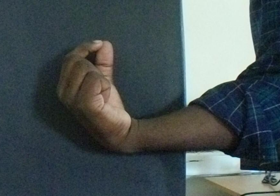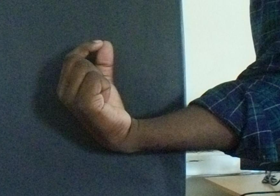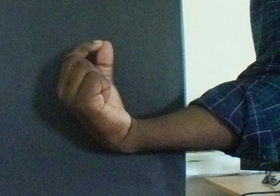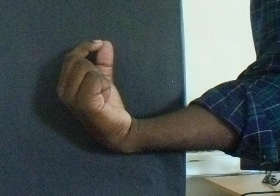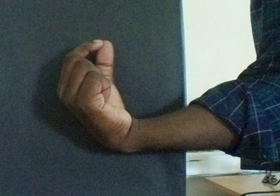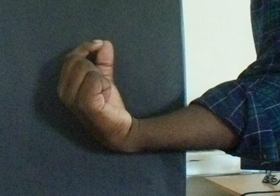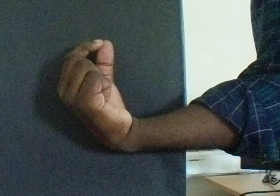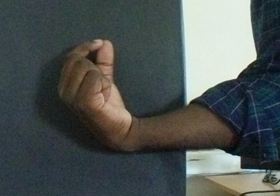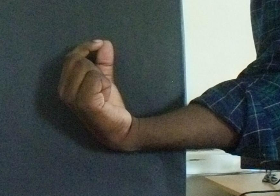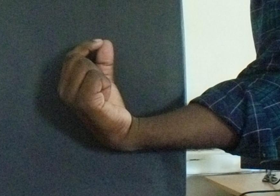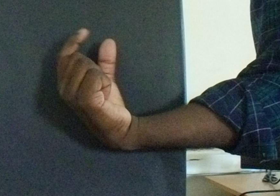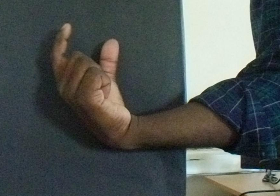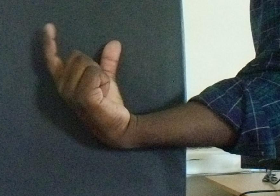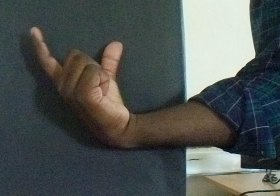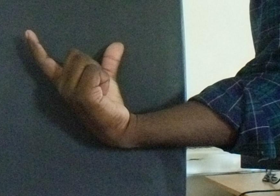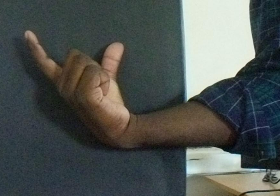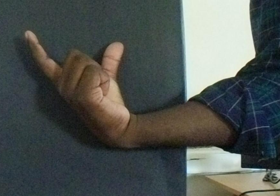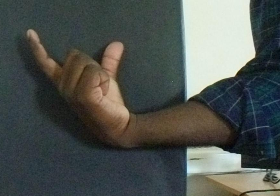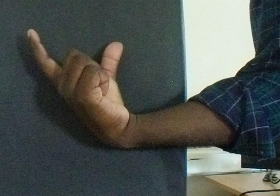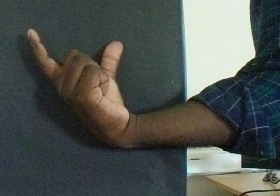thief